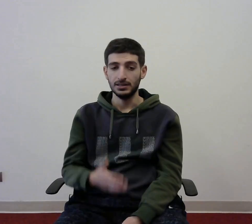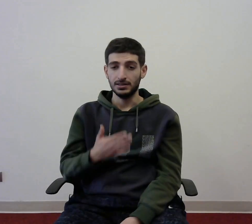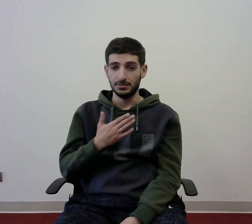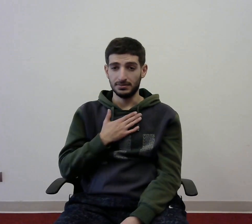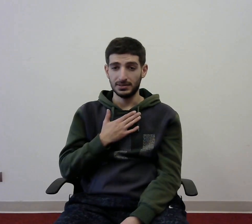mən